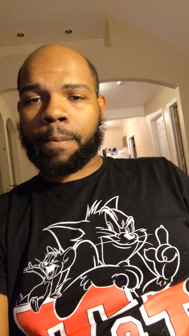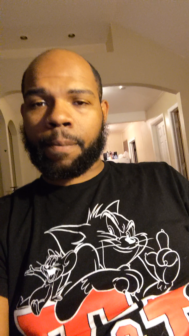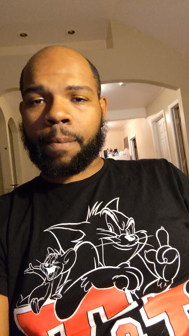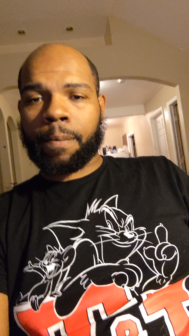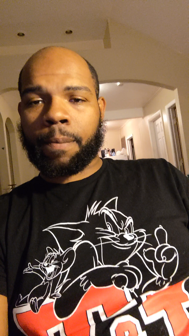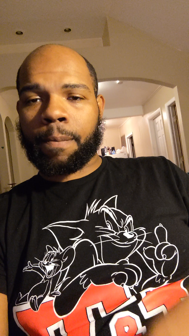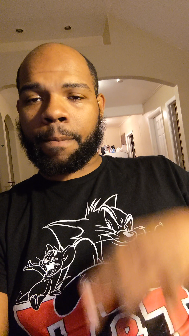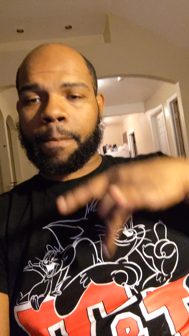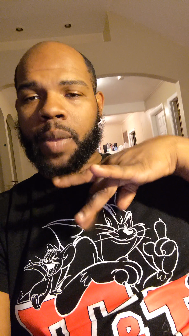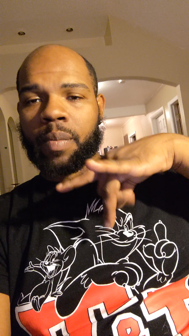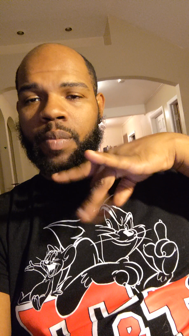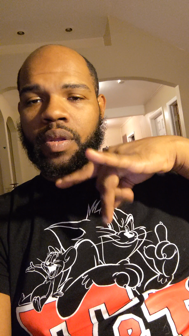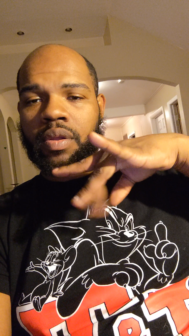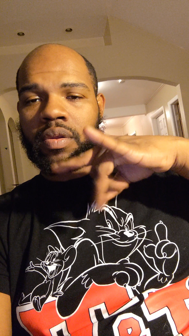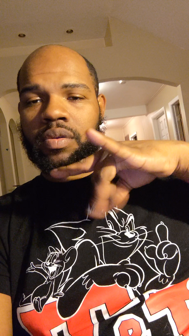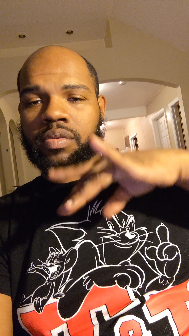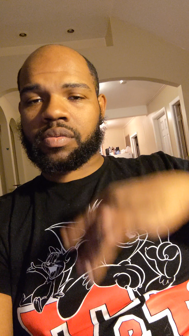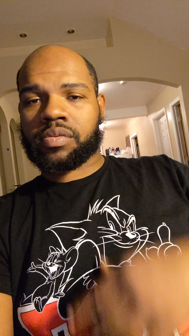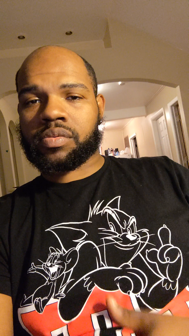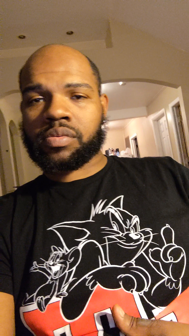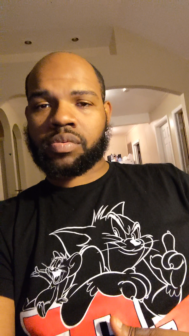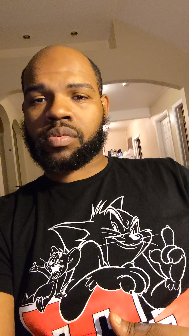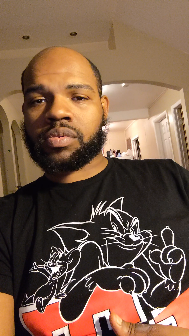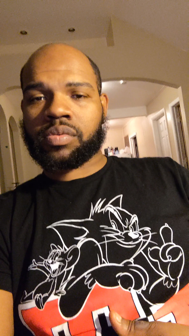pumpkin